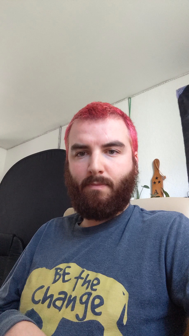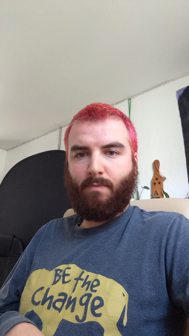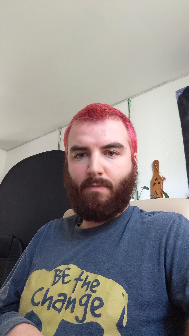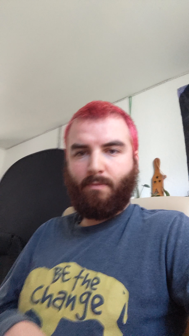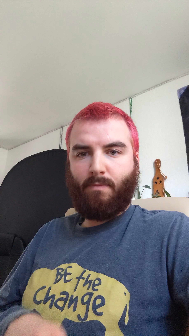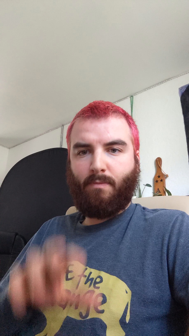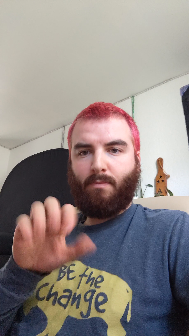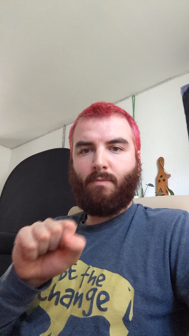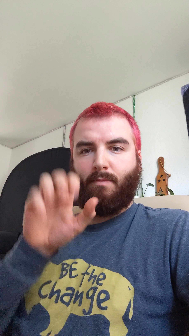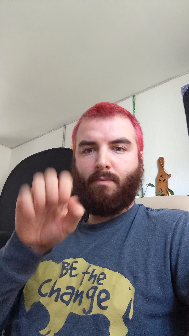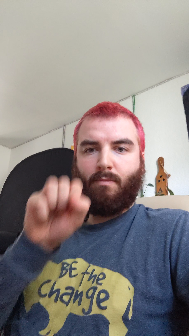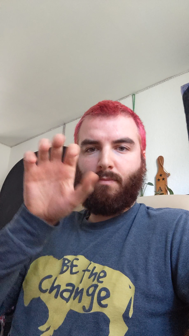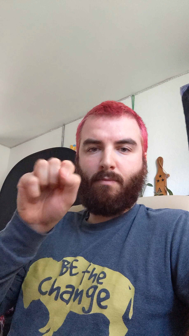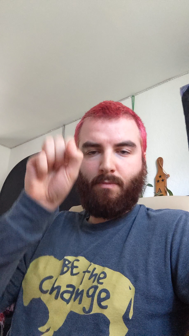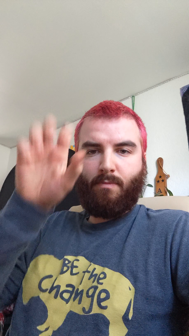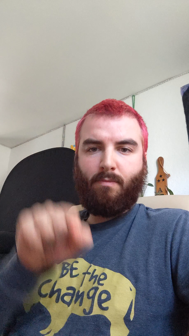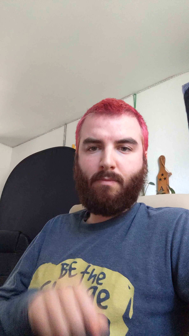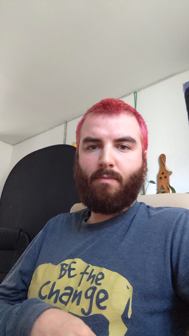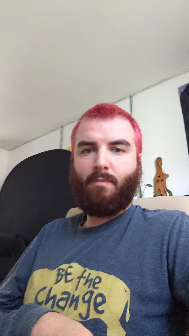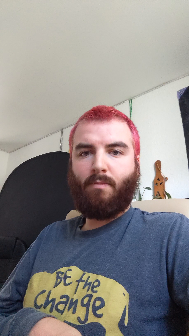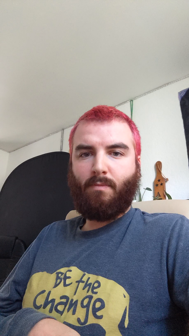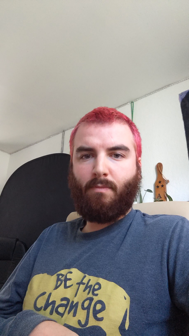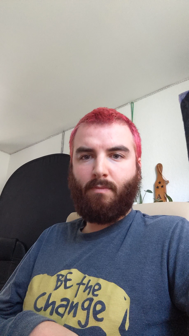ladder